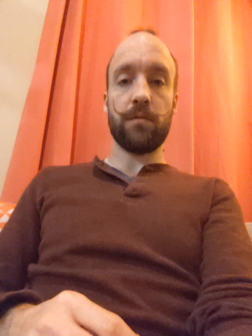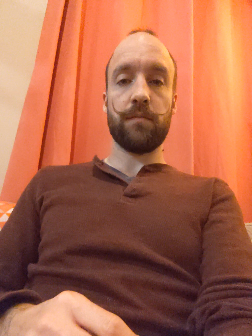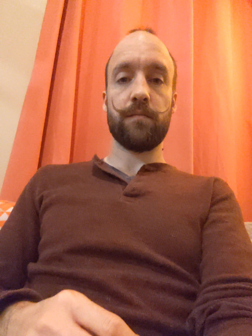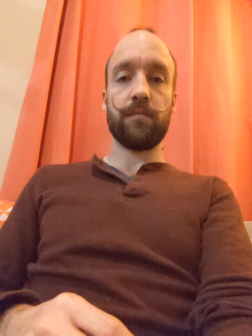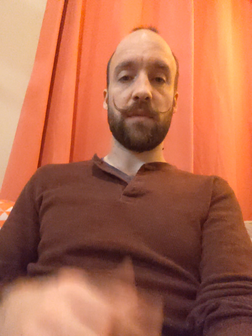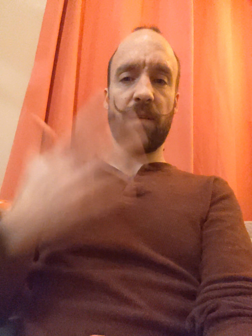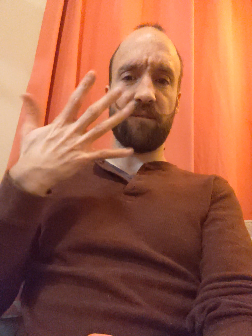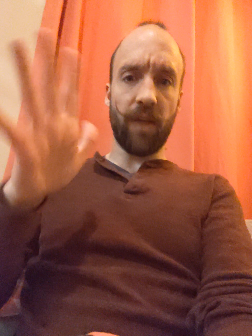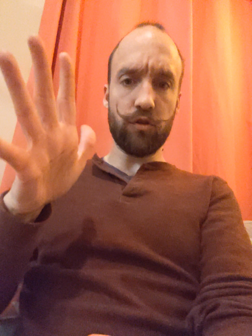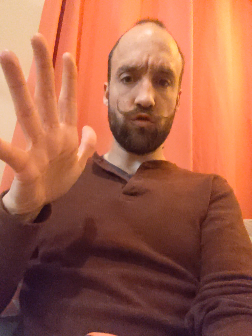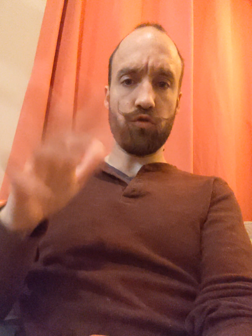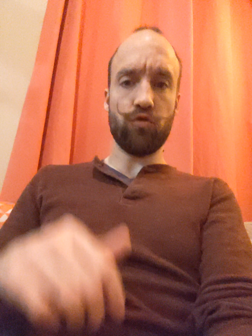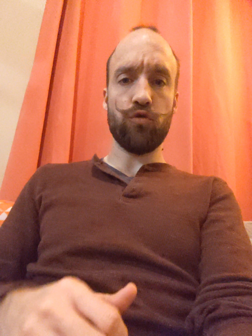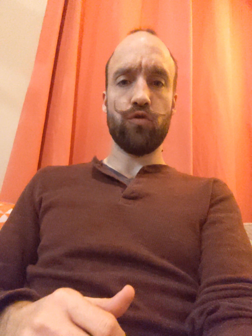finish